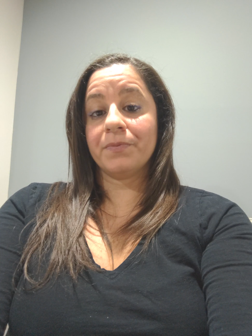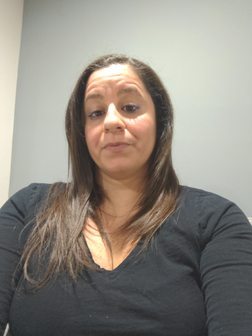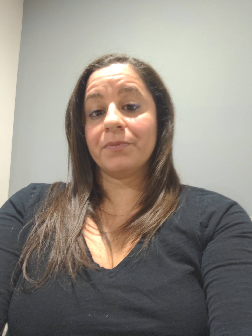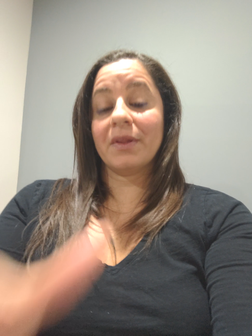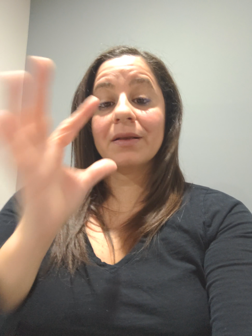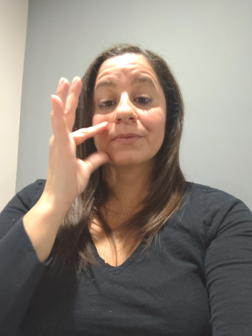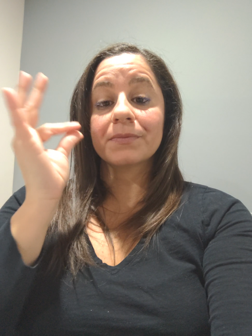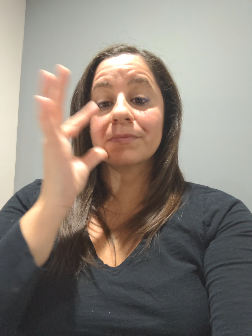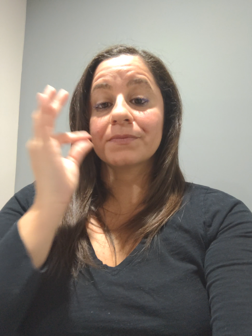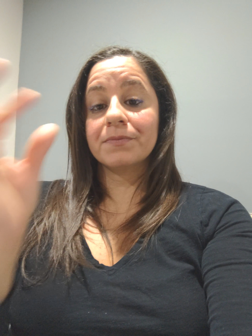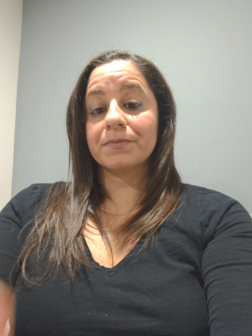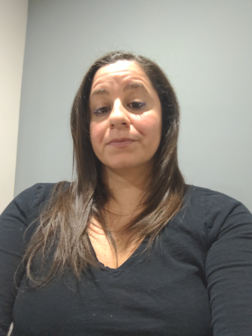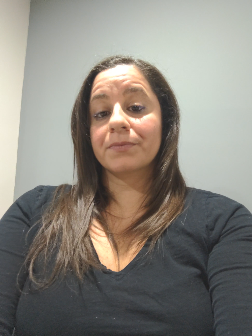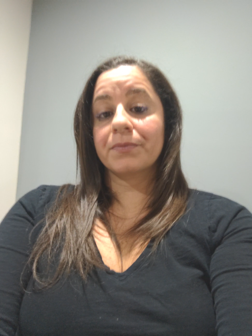cat